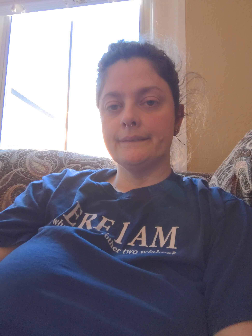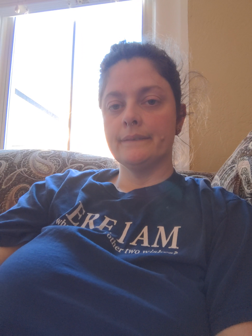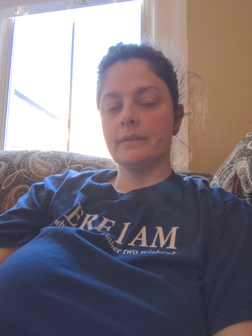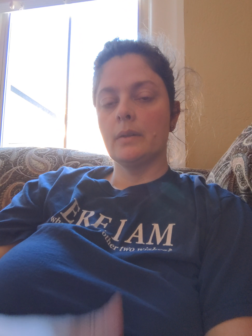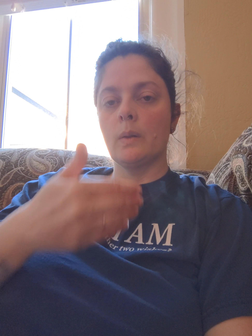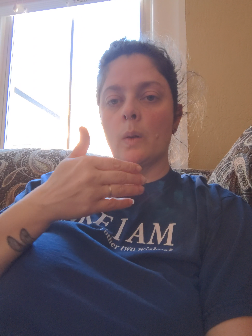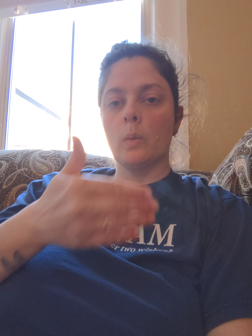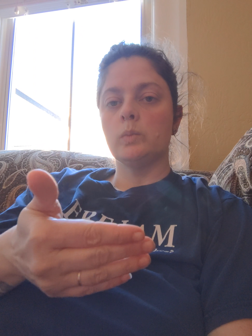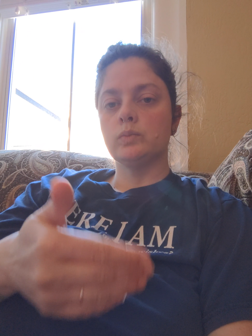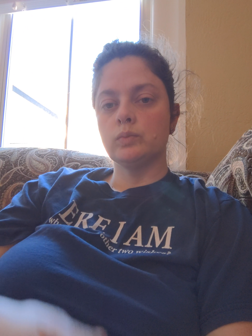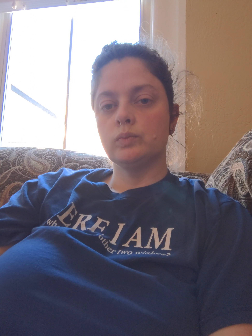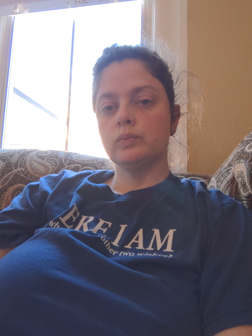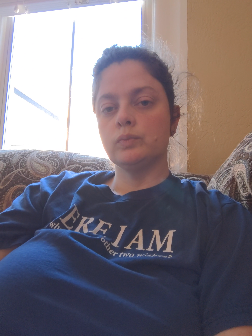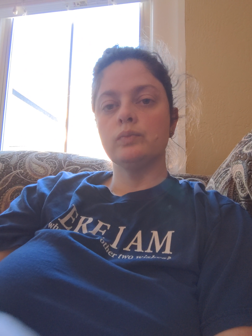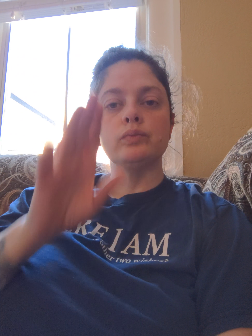close